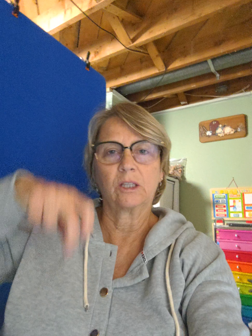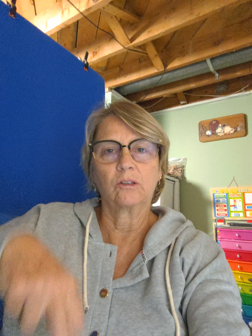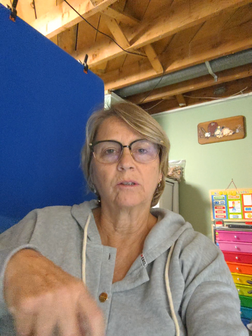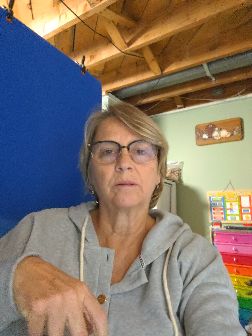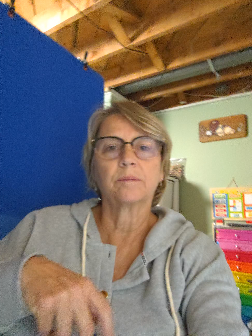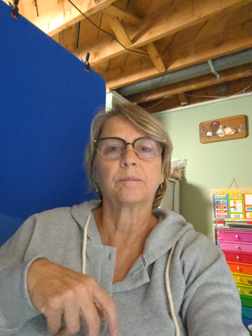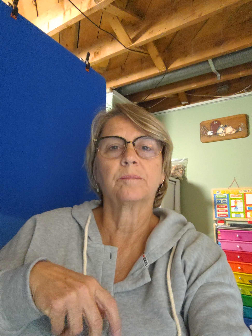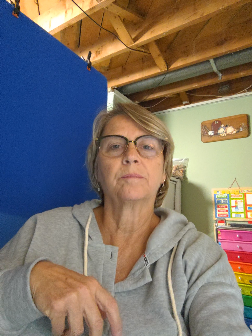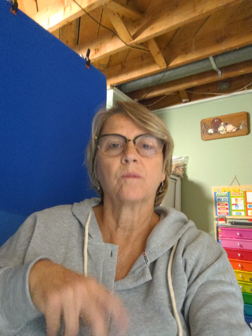stairs